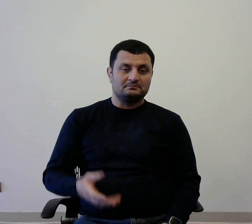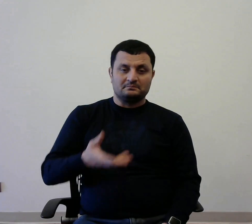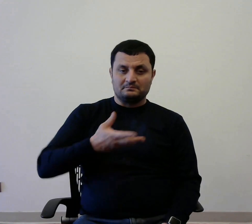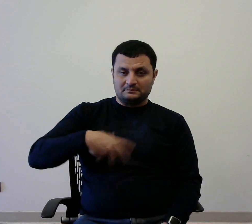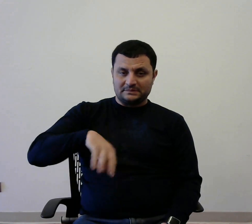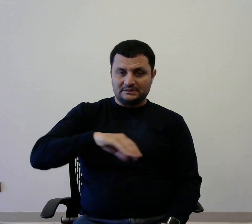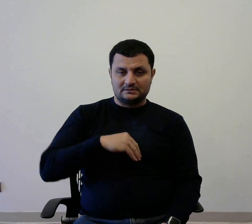biz